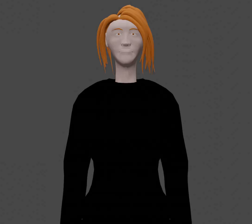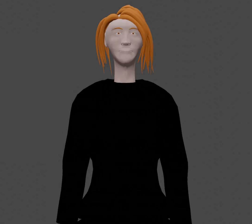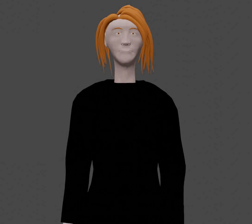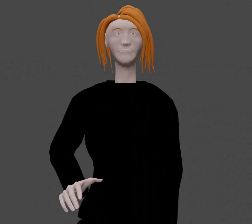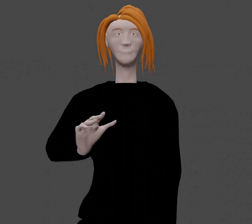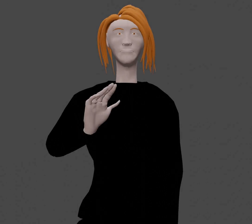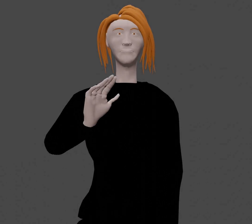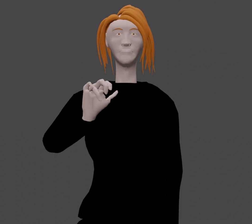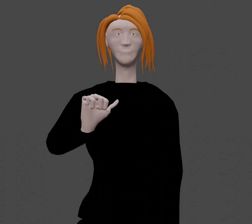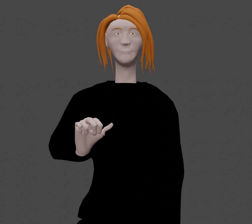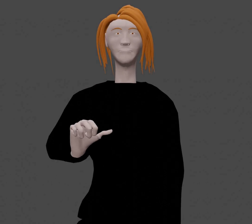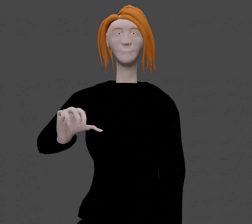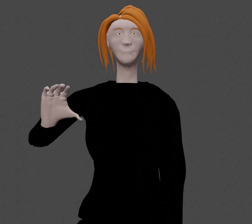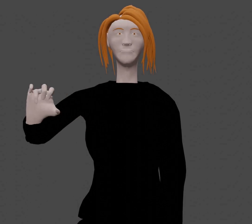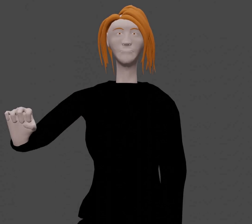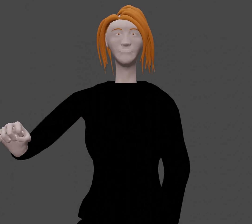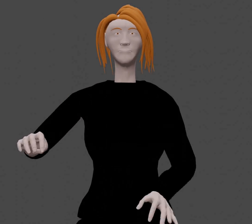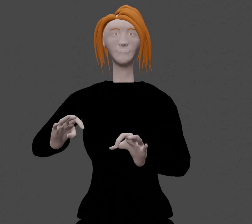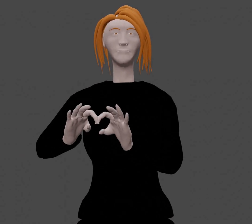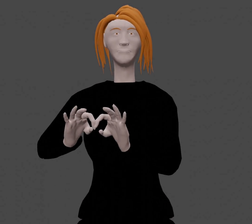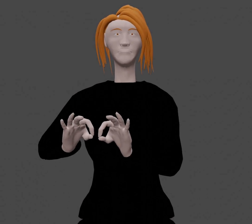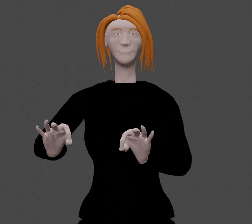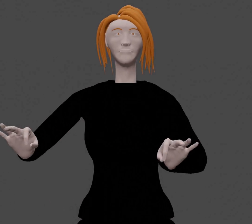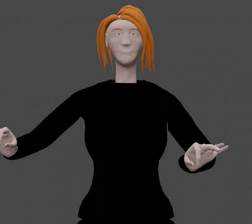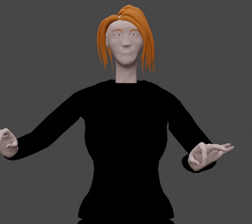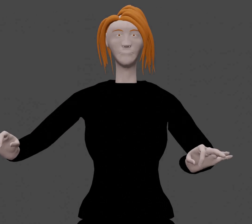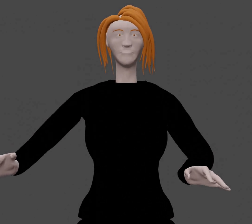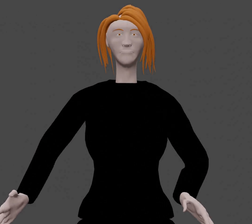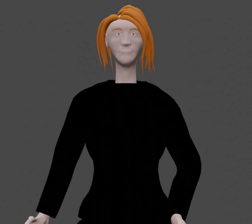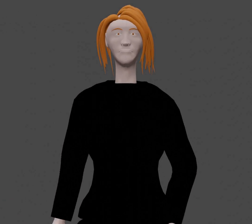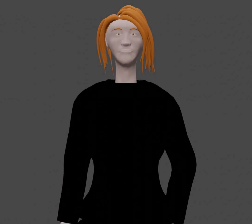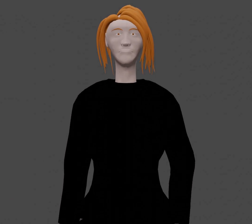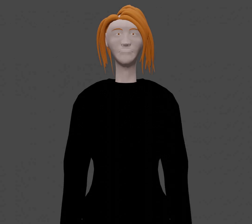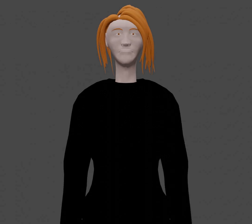Associate Degree